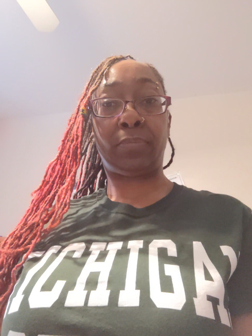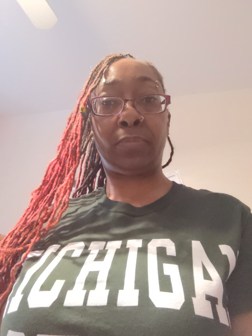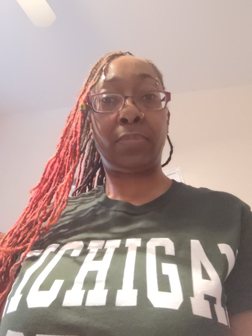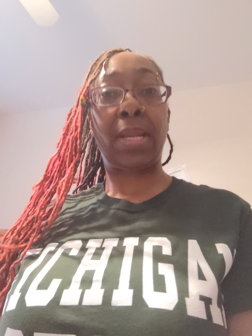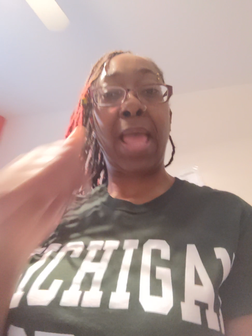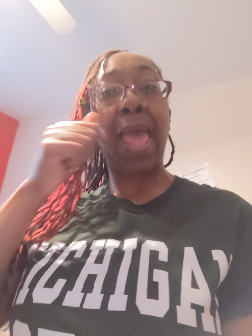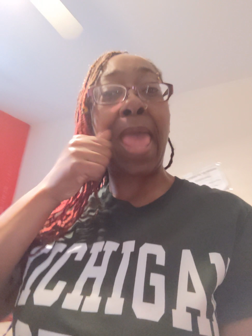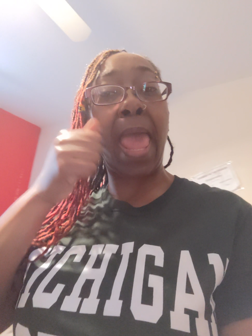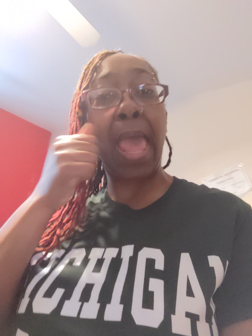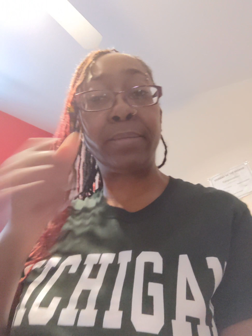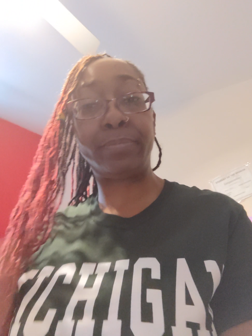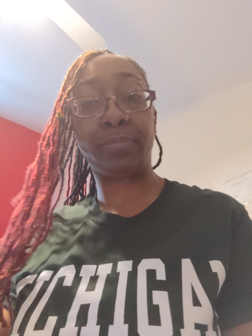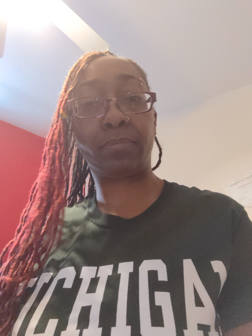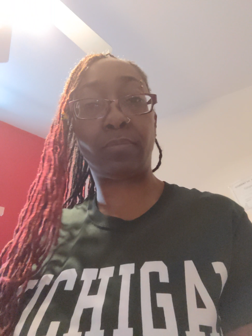aunt